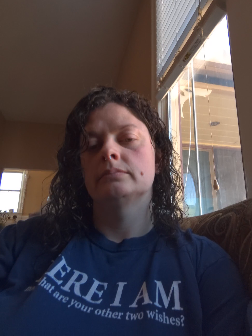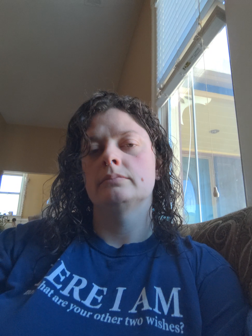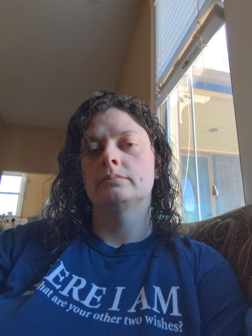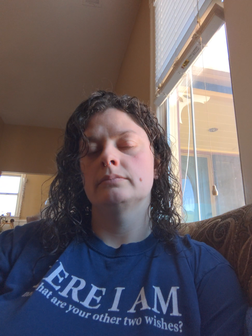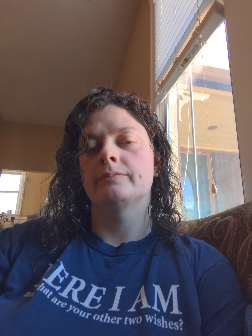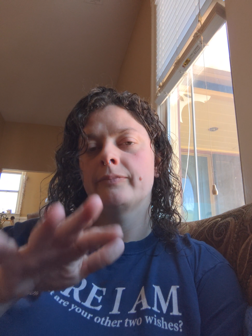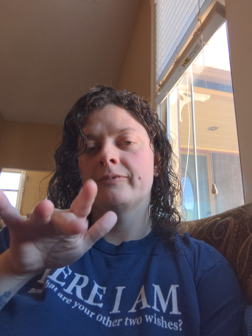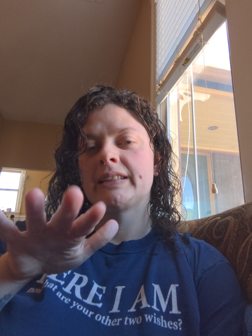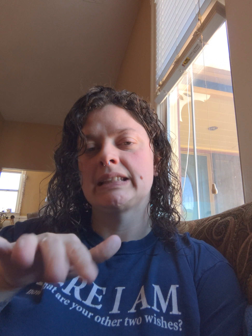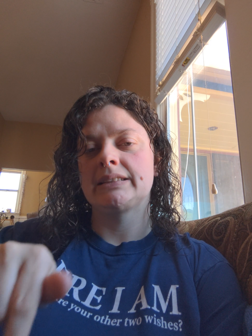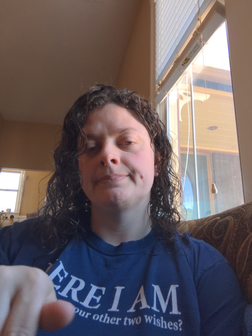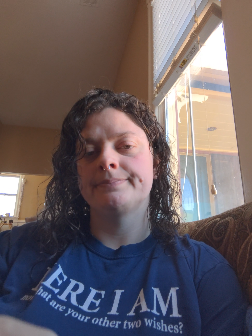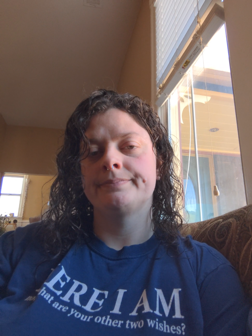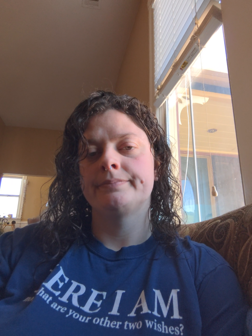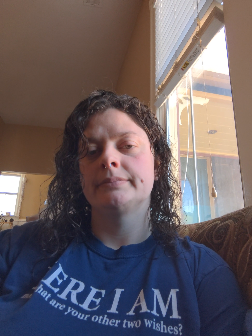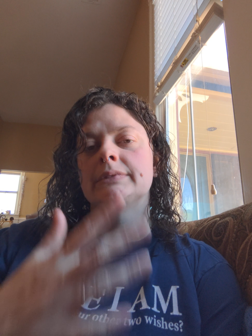feet